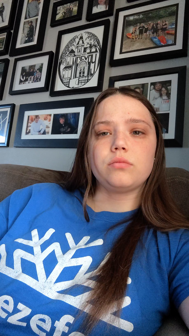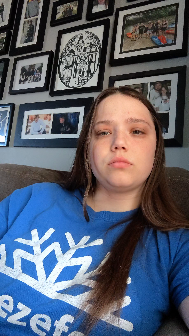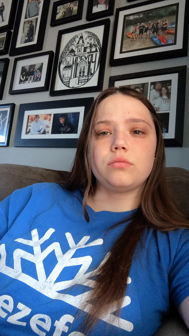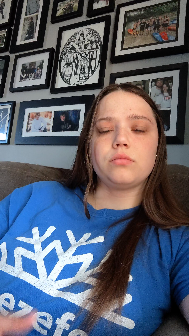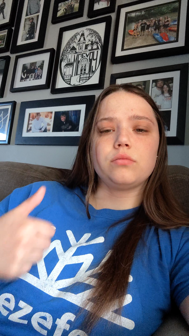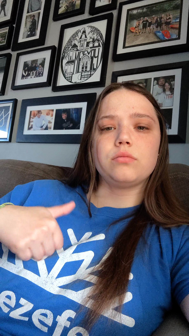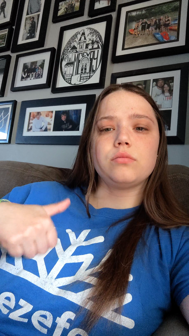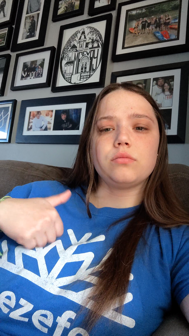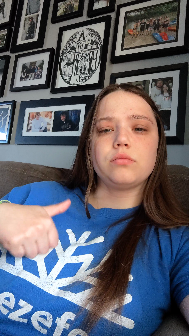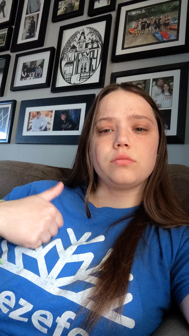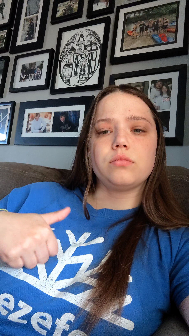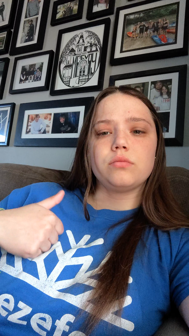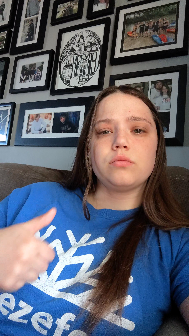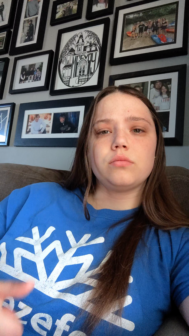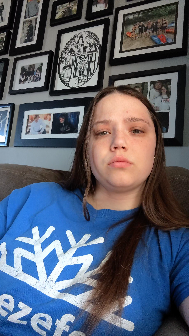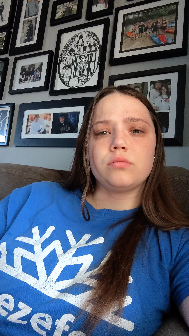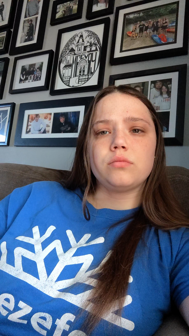bathtub